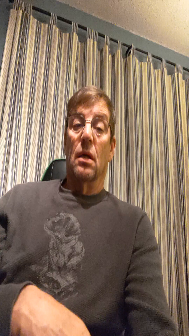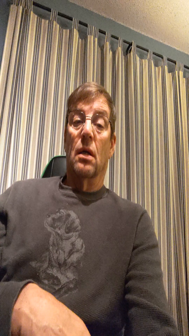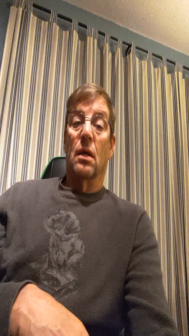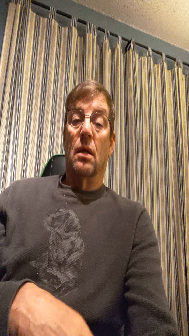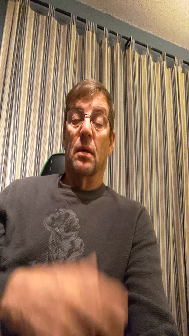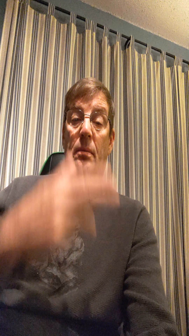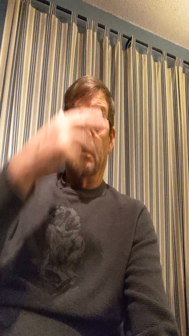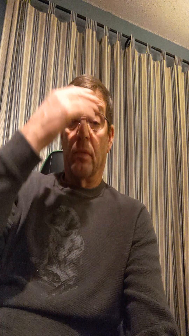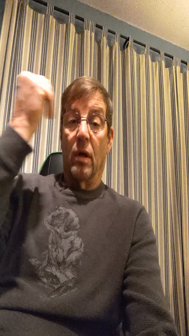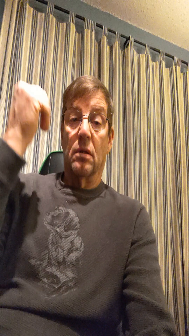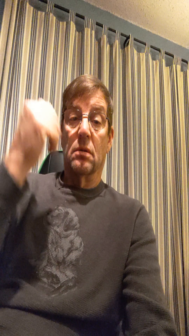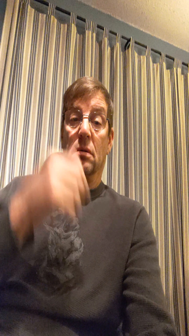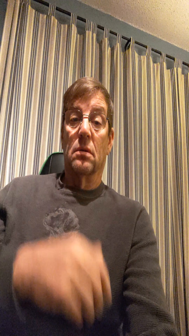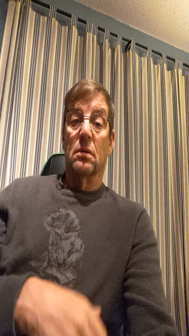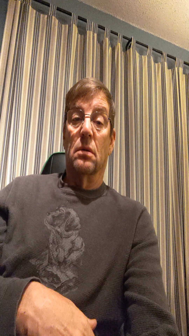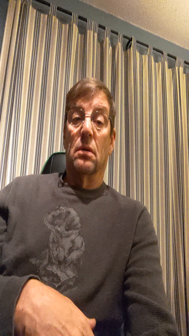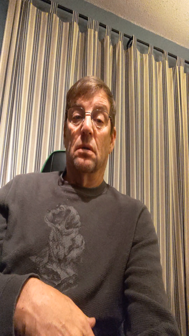because